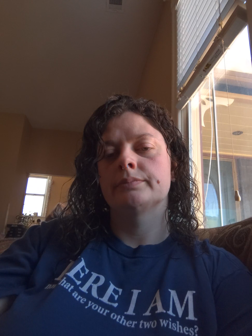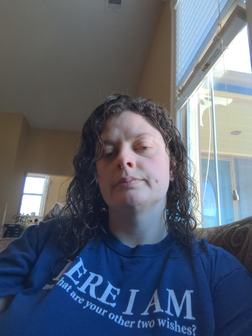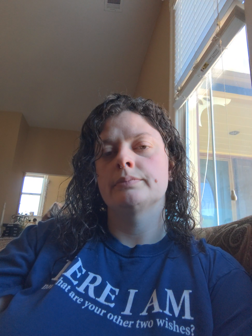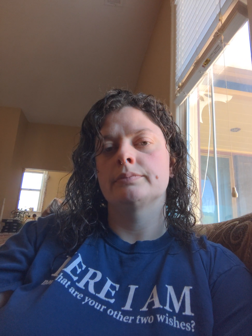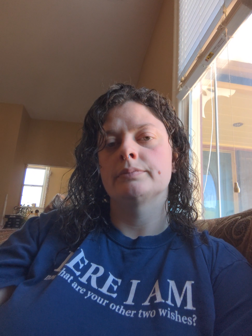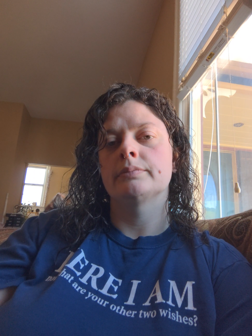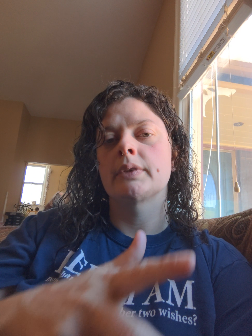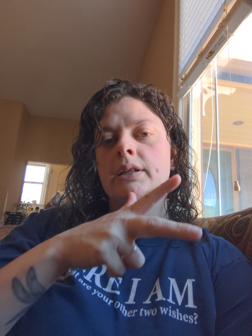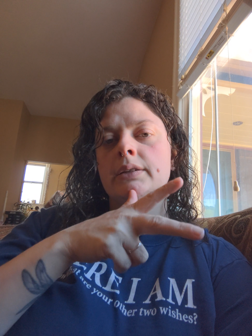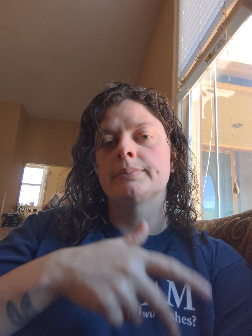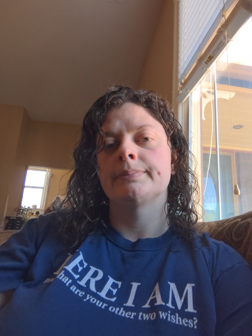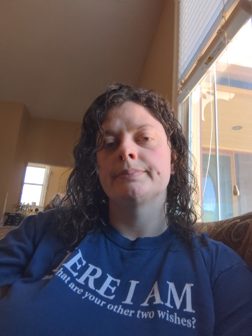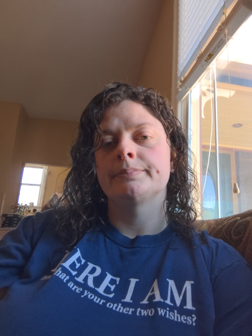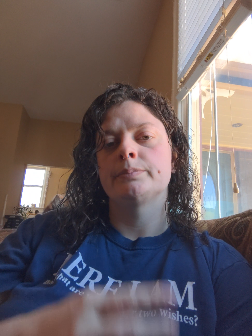hen